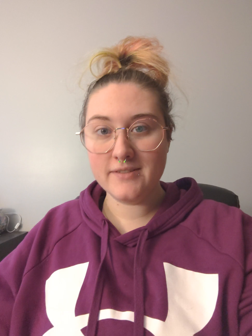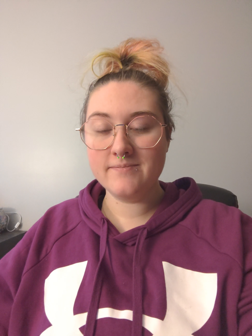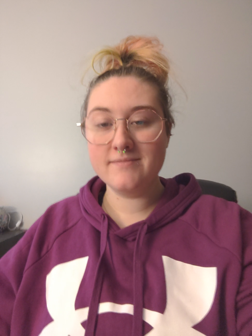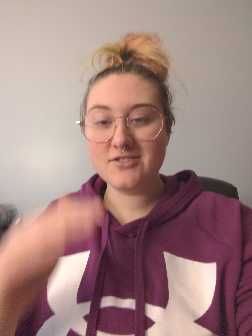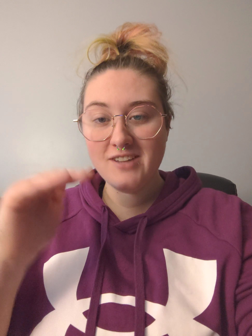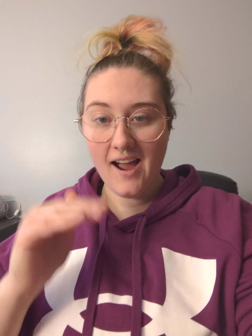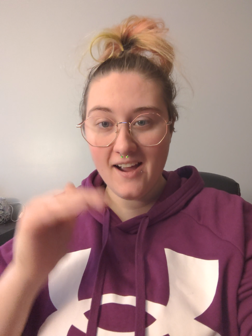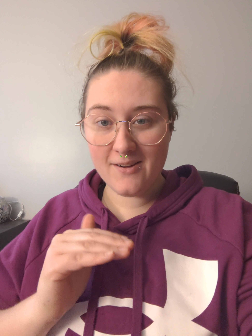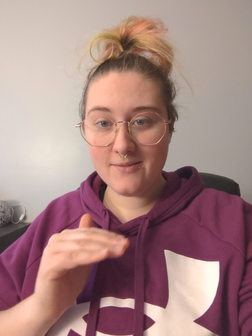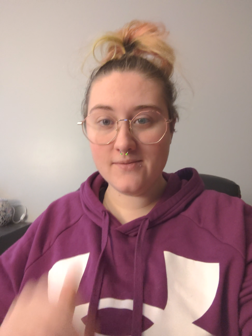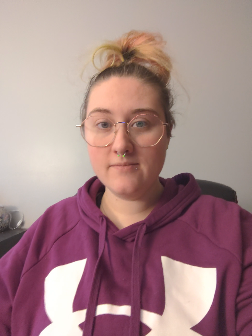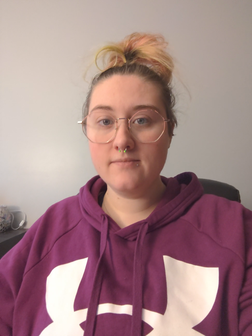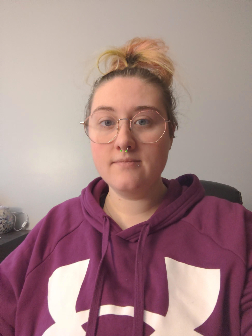child